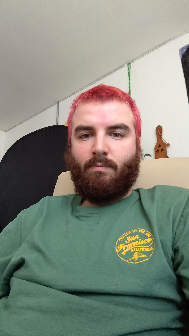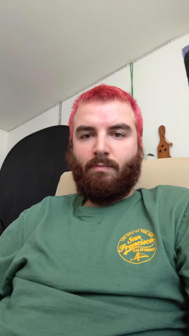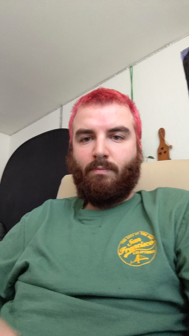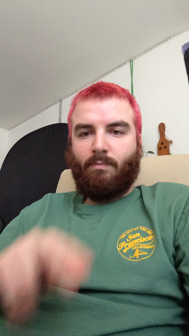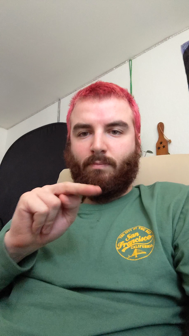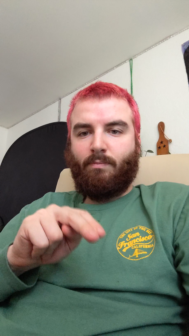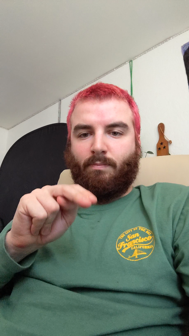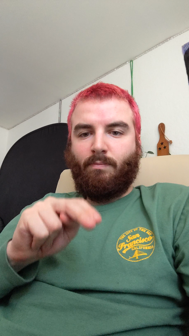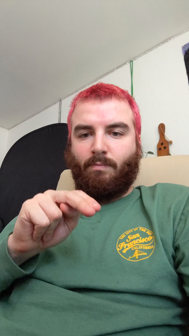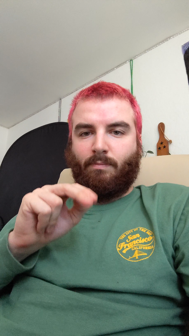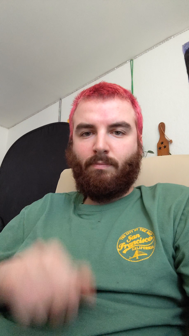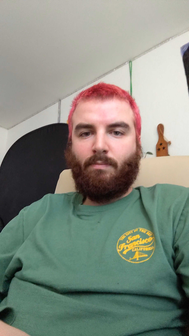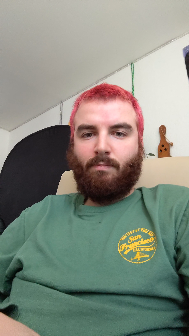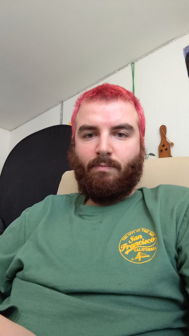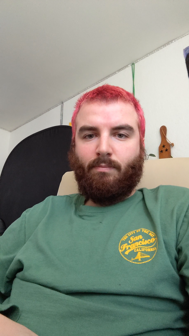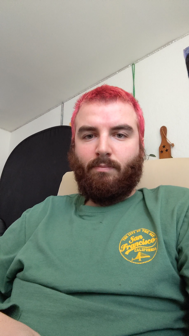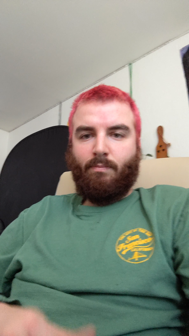nurse